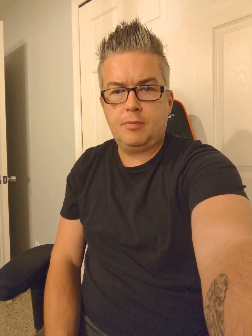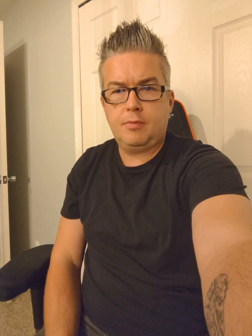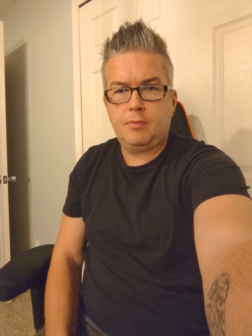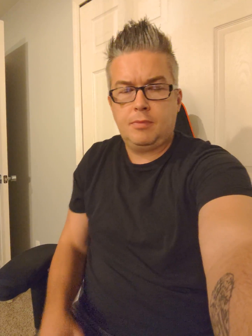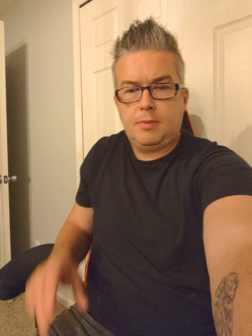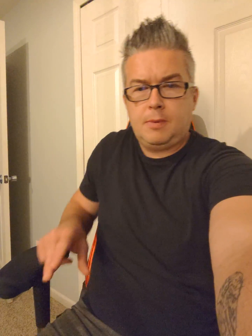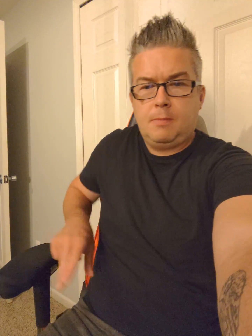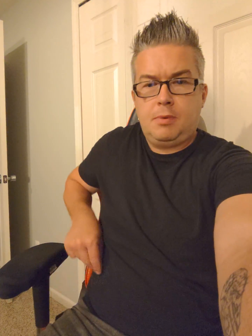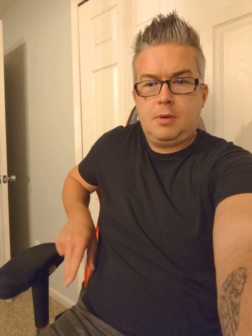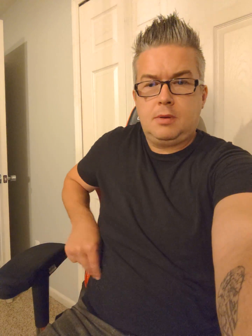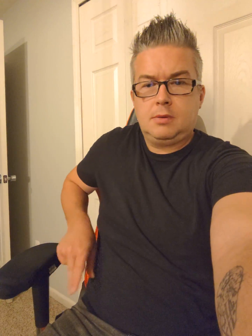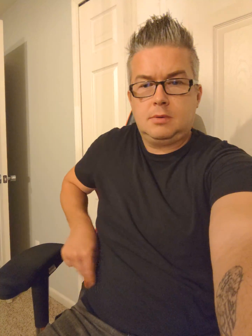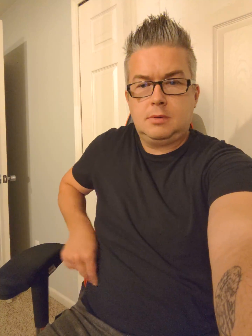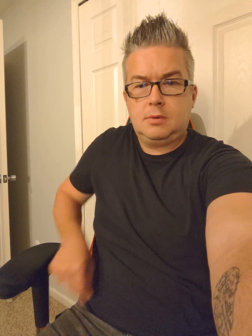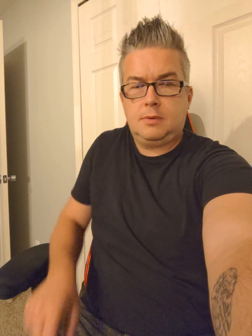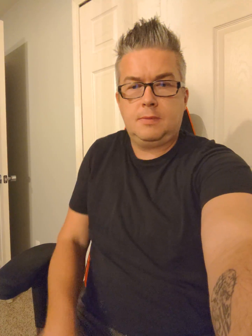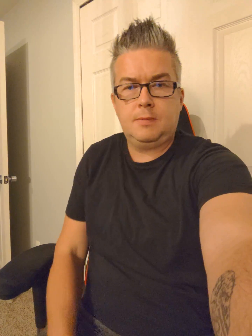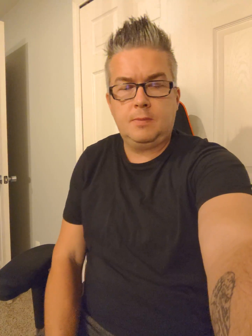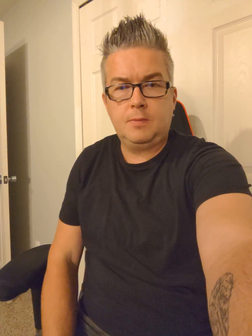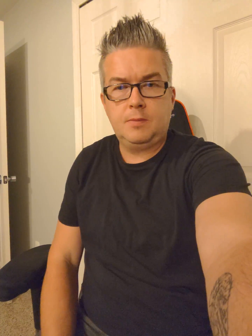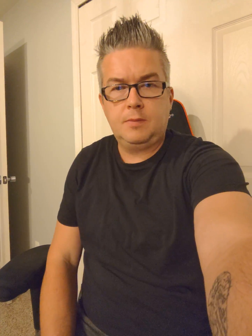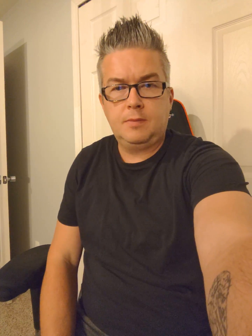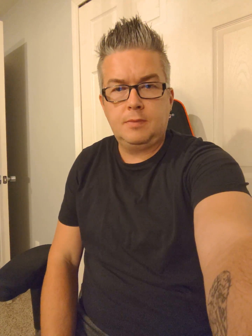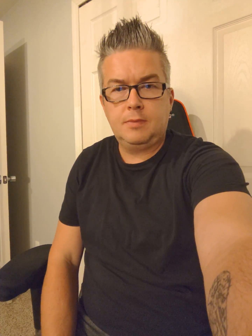diaper